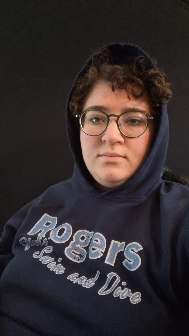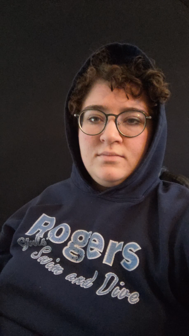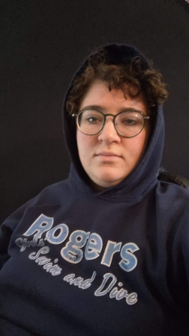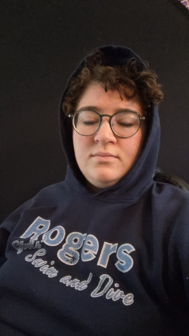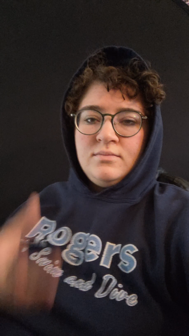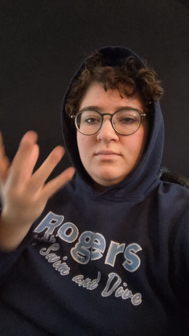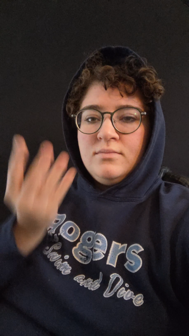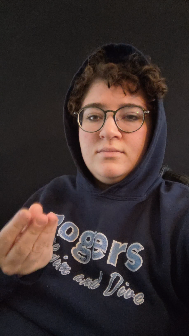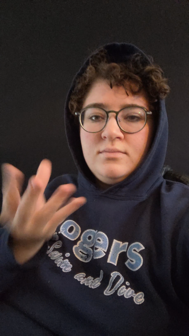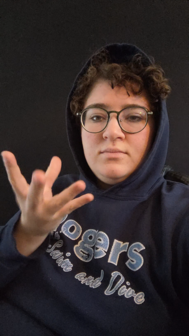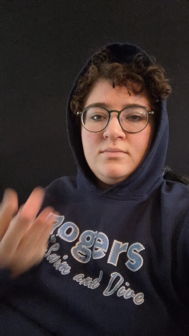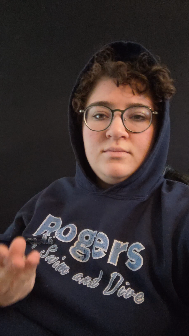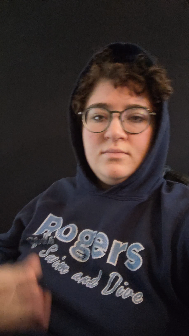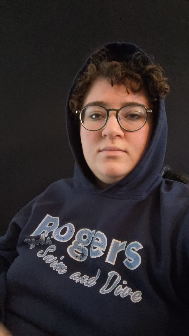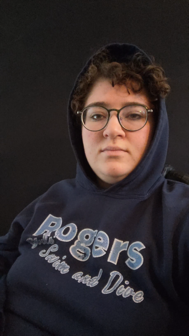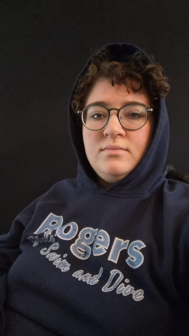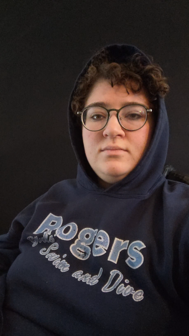gentle